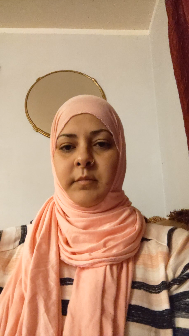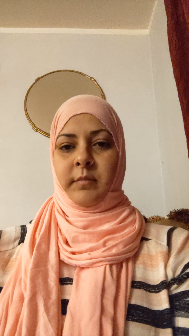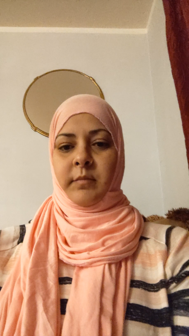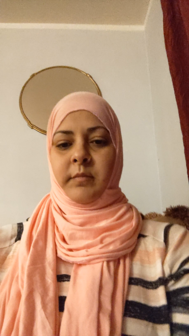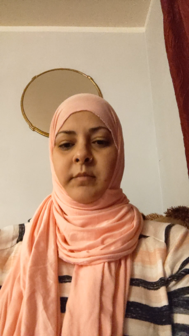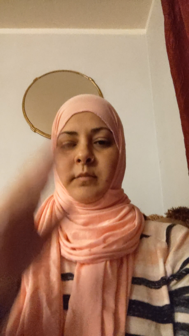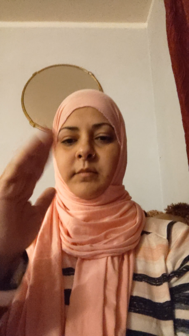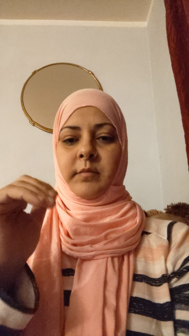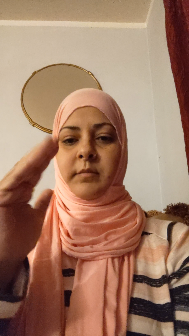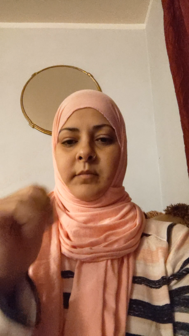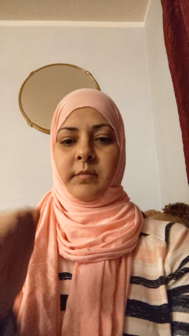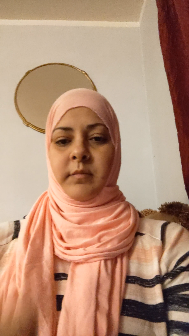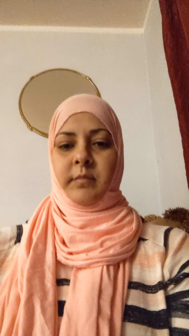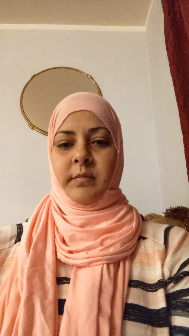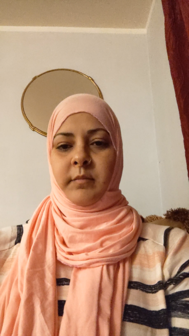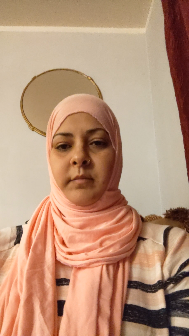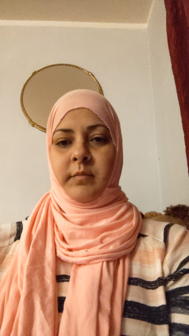downtown